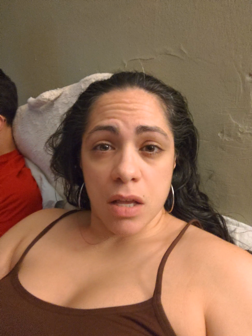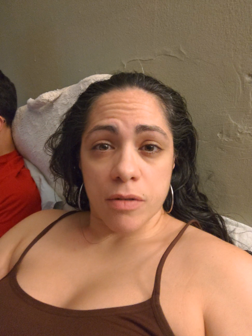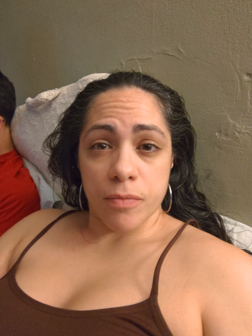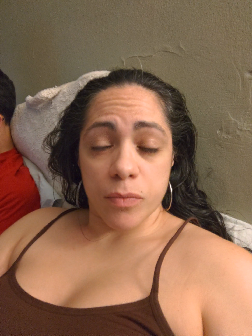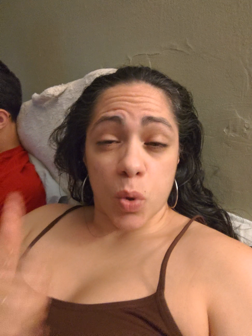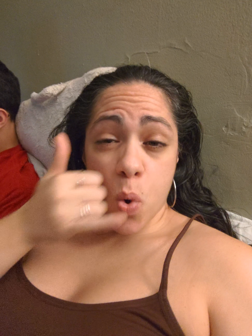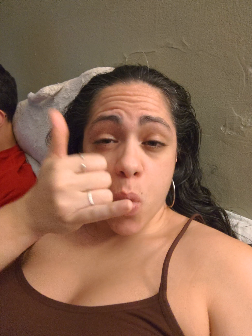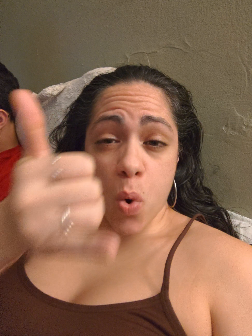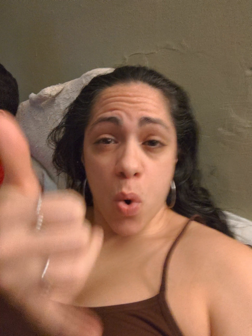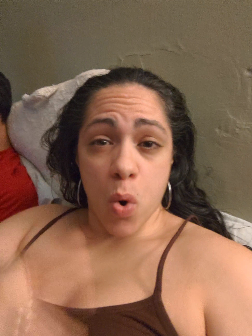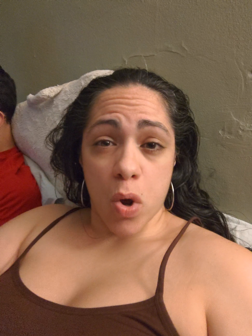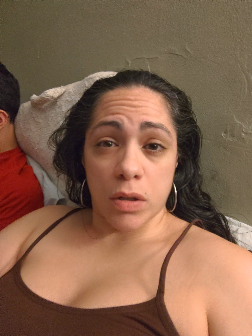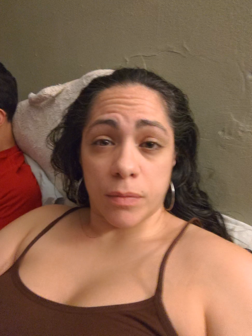call on the phone